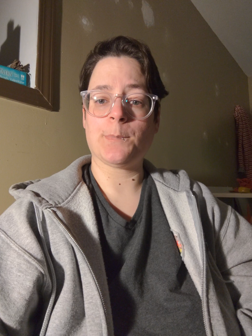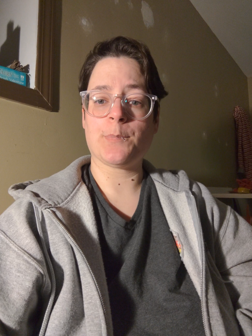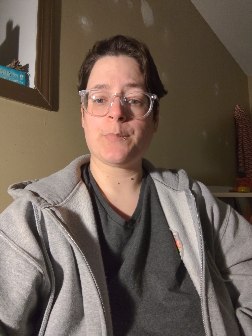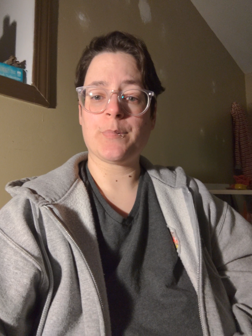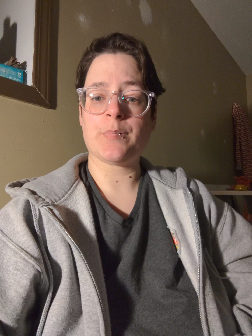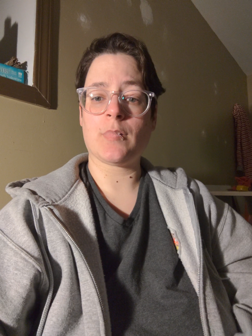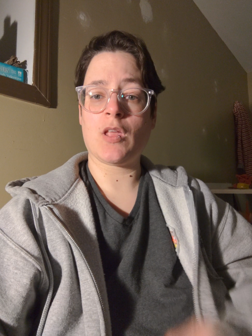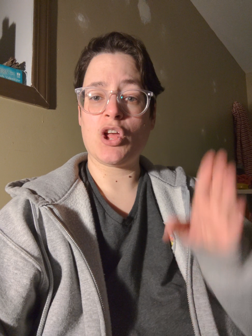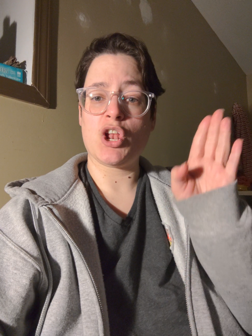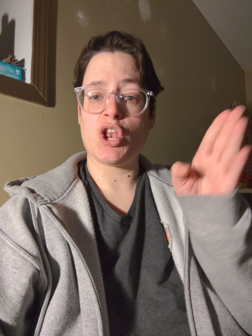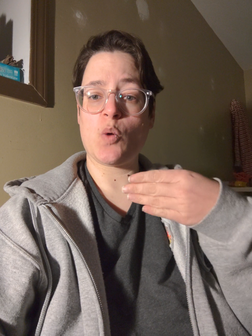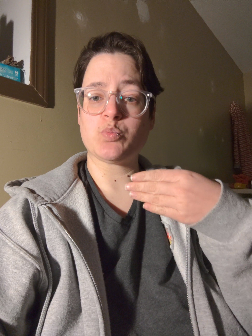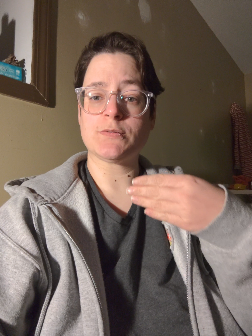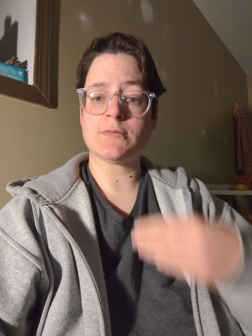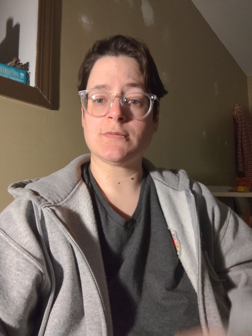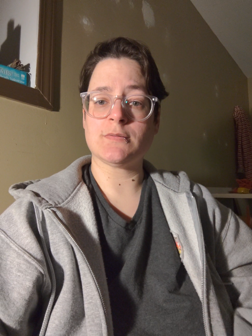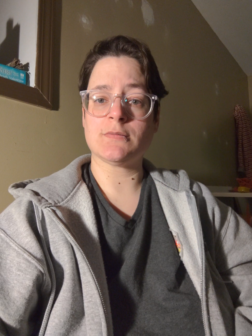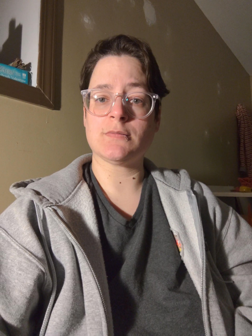close